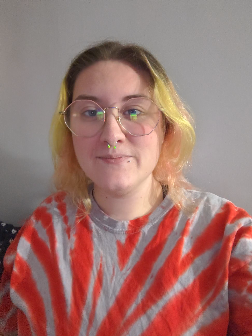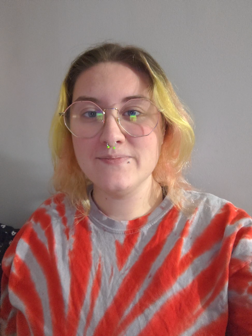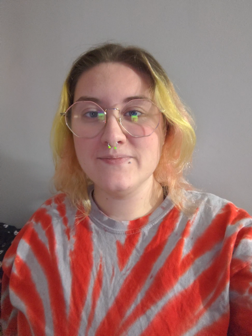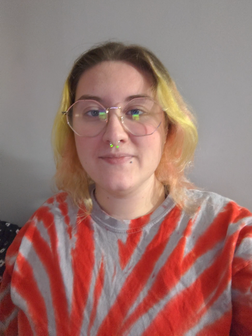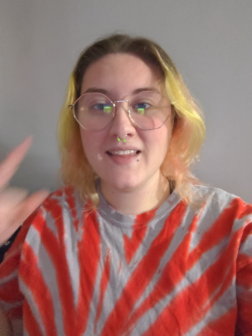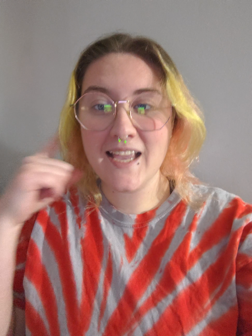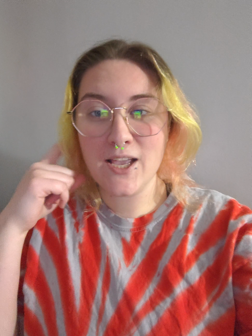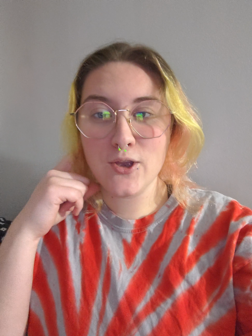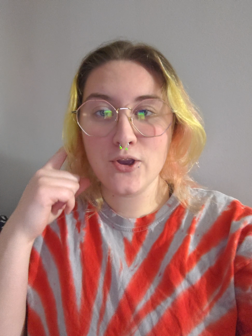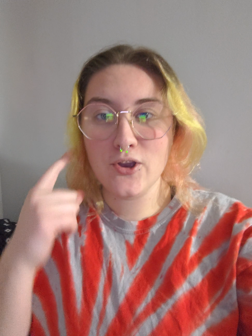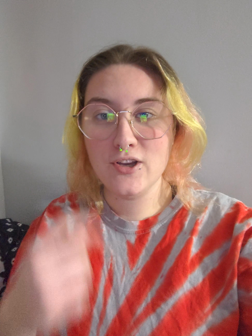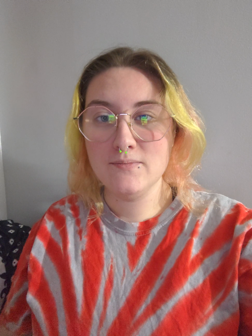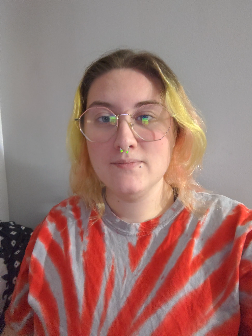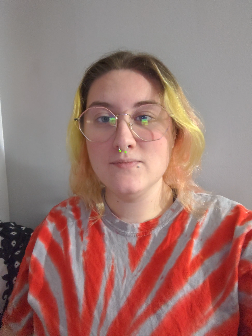ear